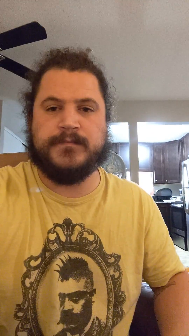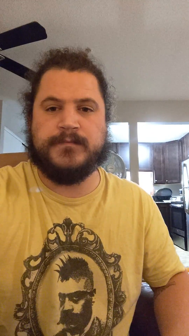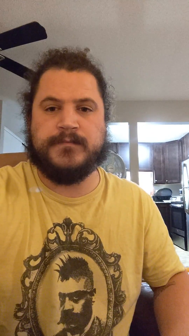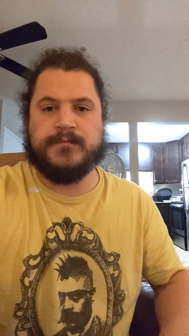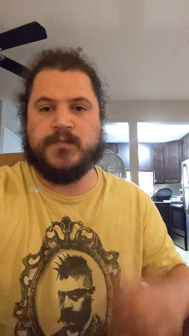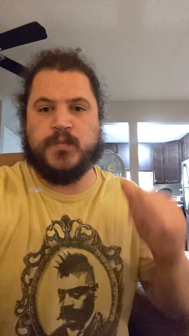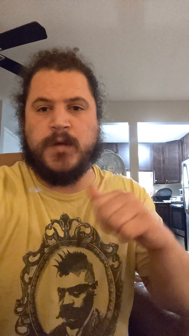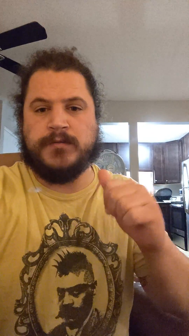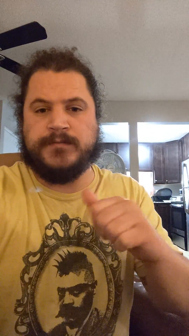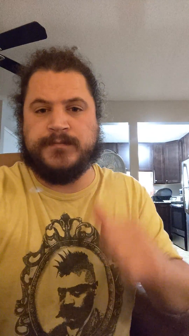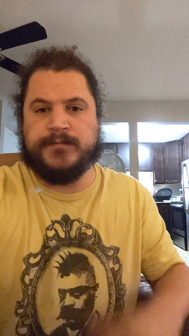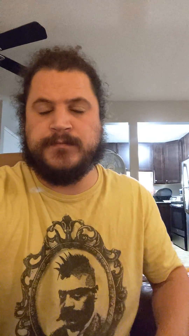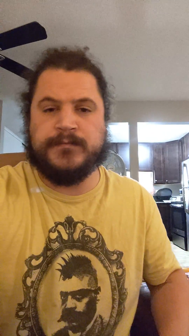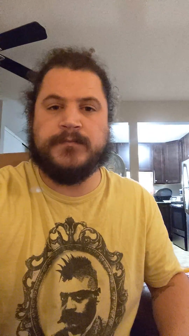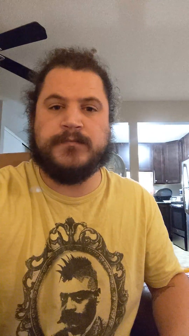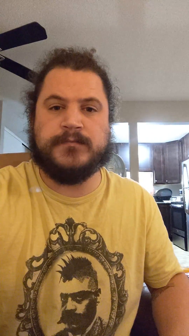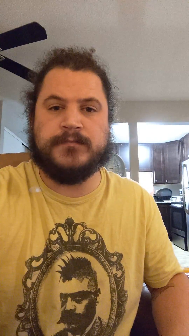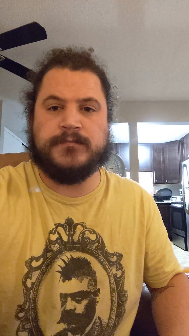rock